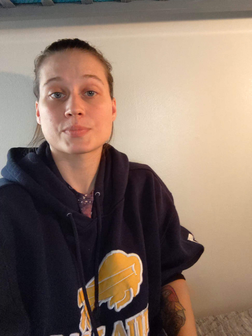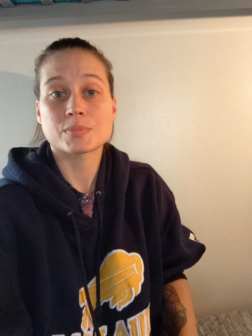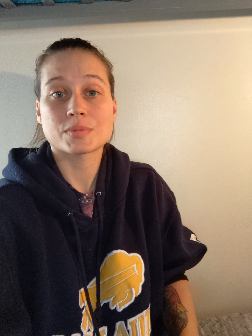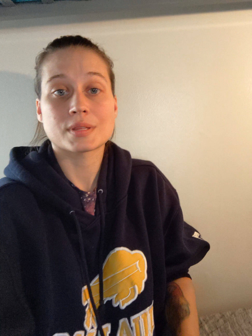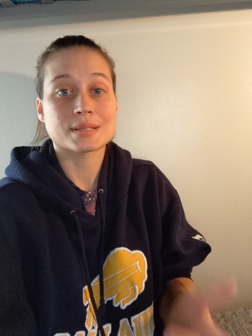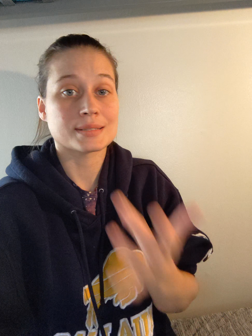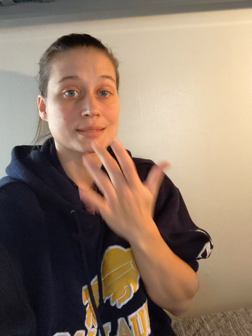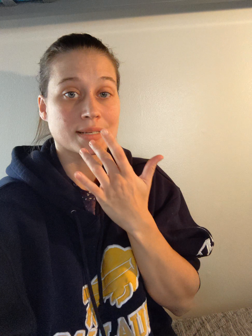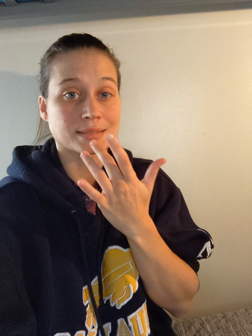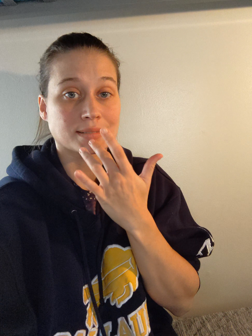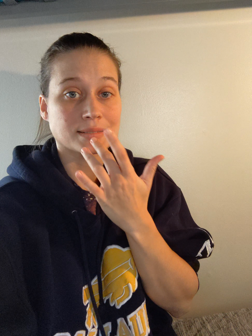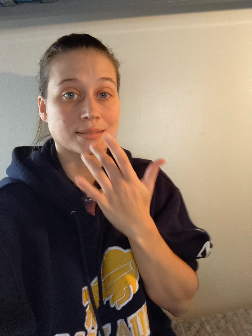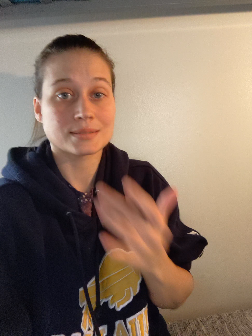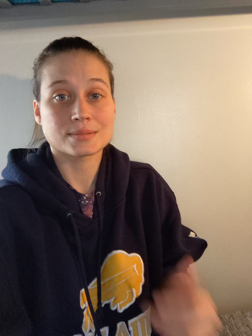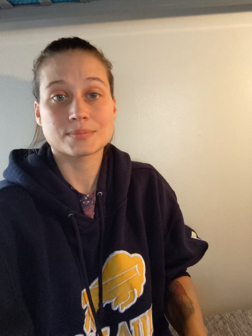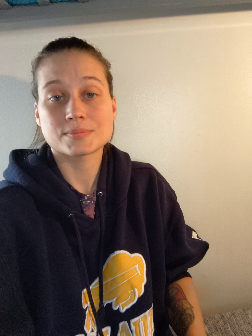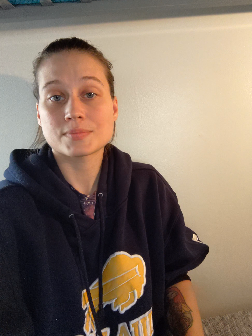taste